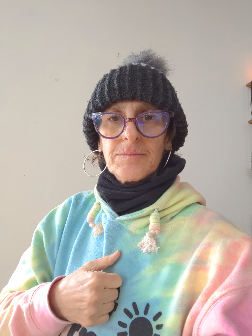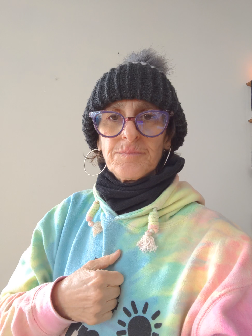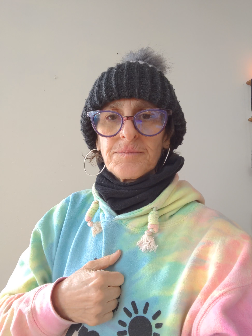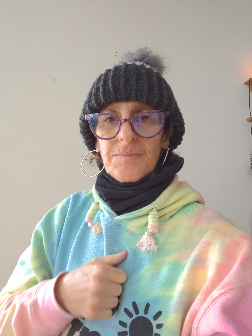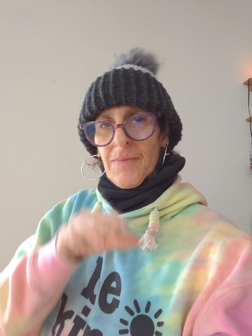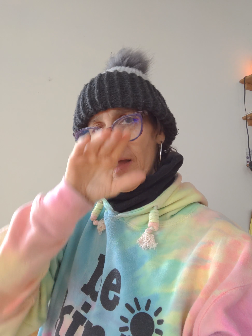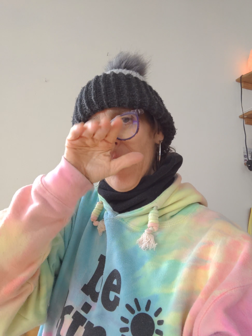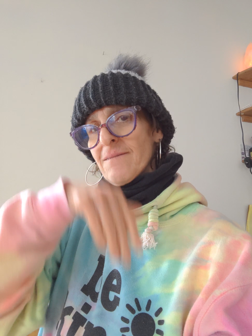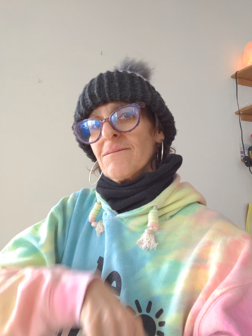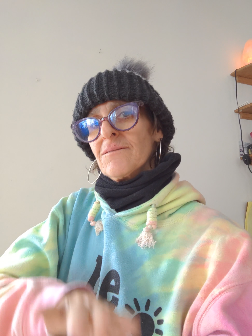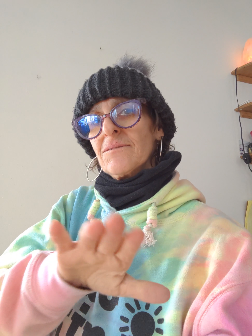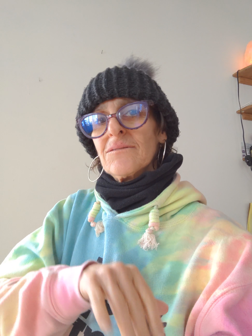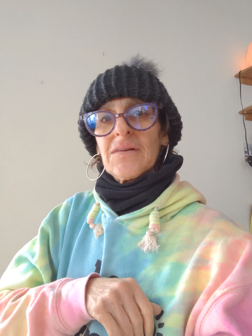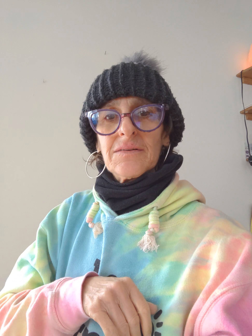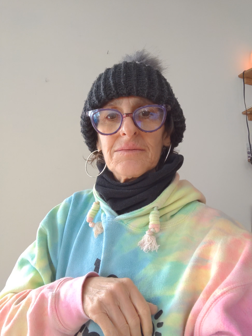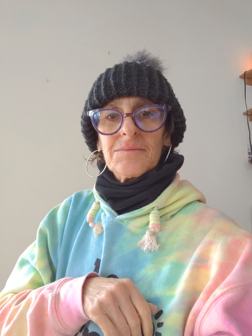elephant